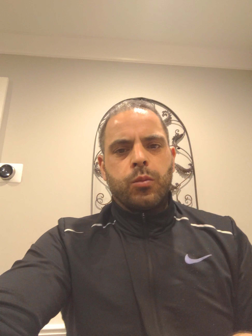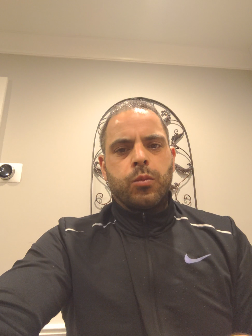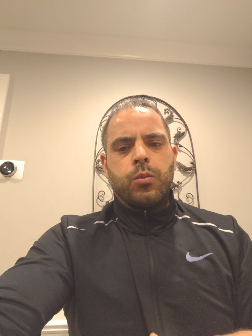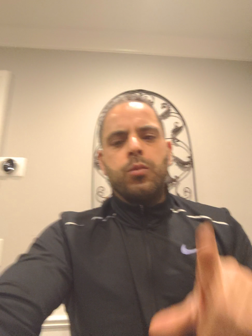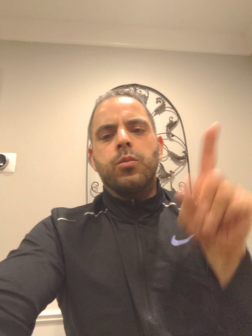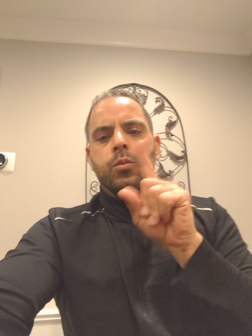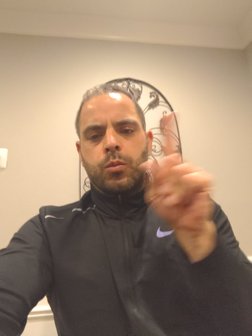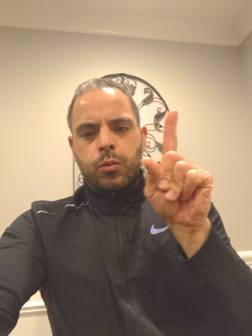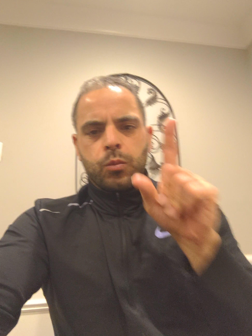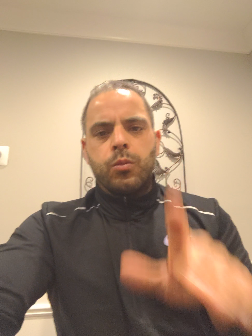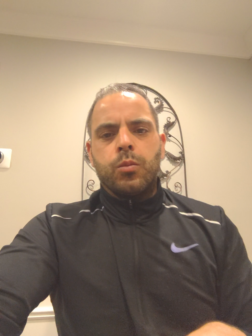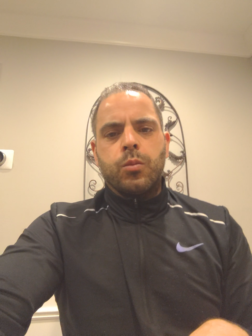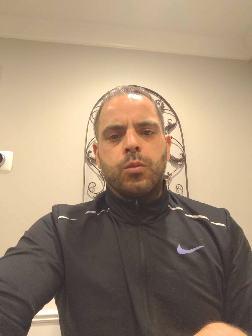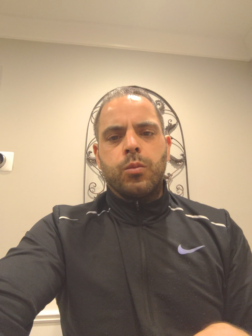where